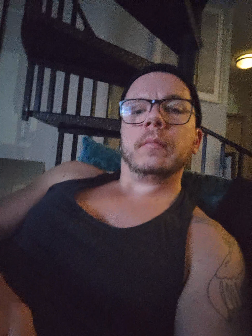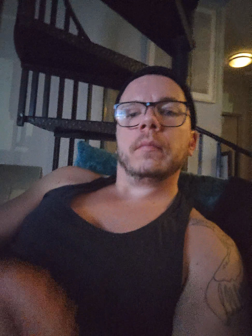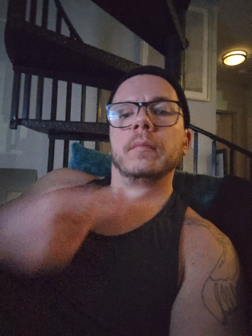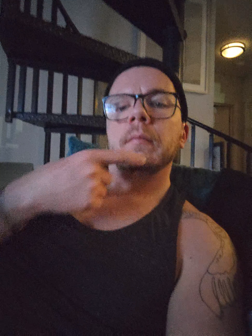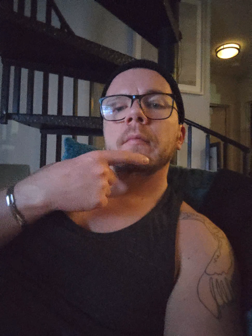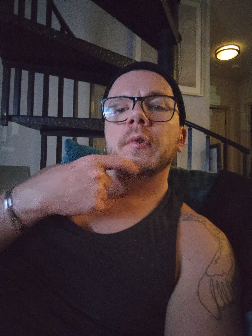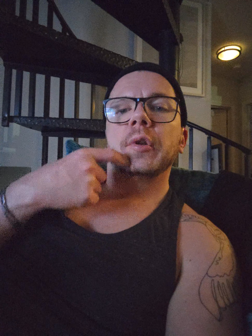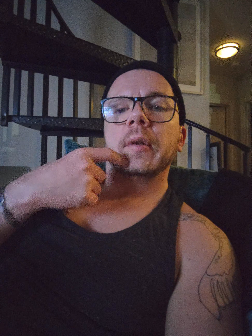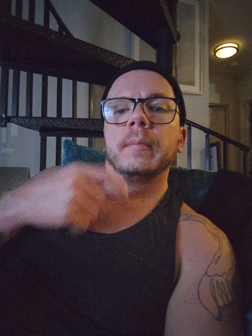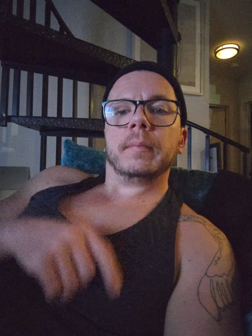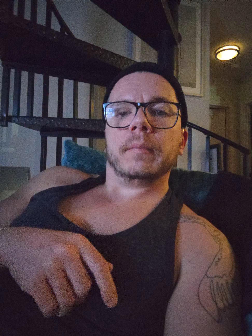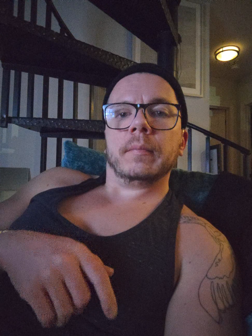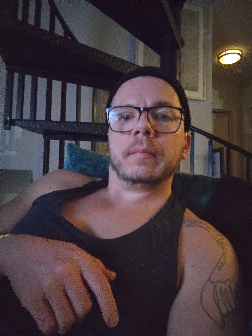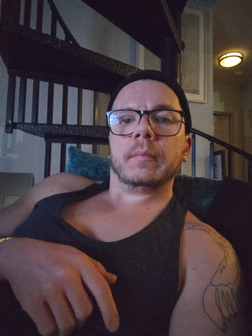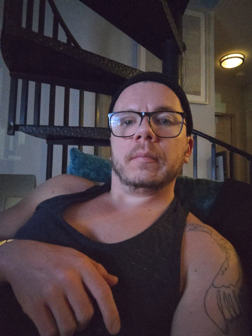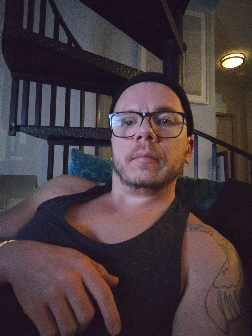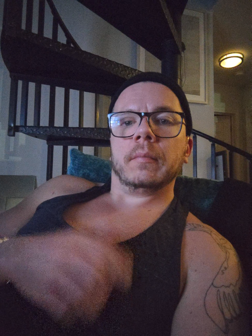chin